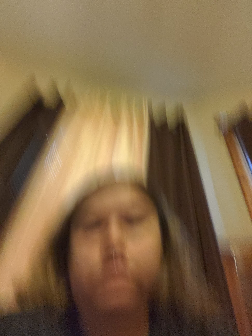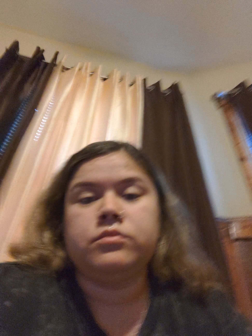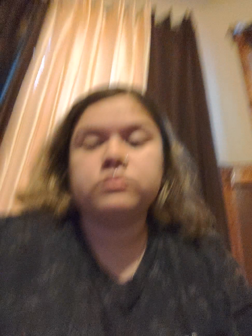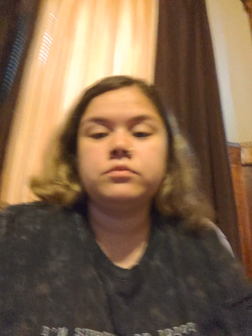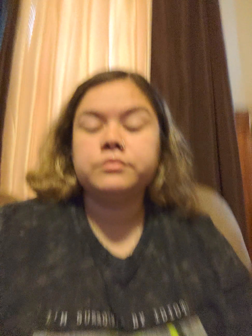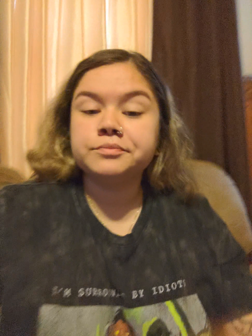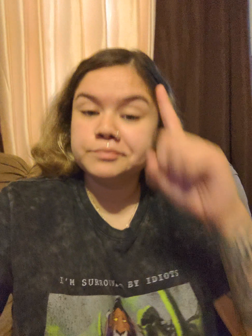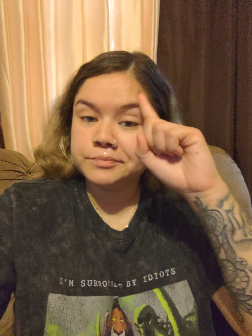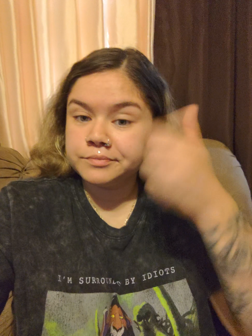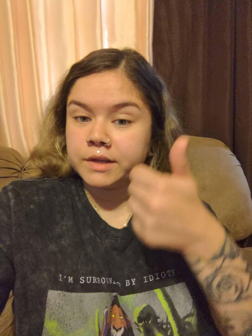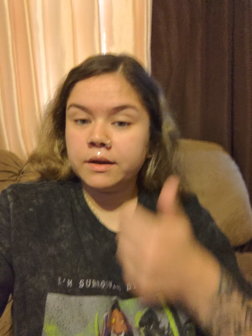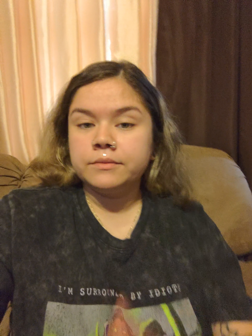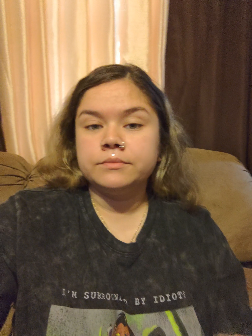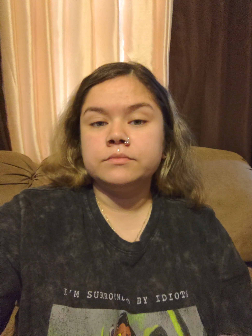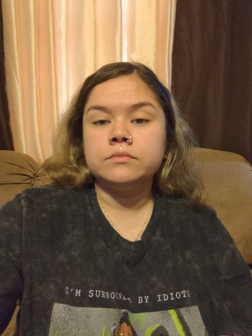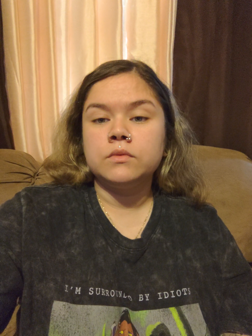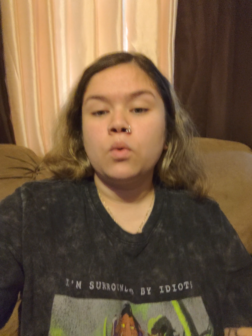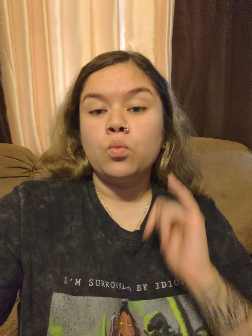dime